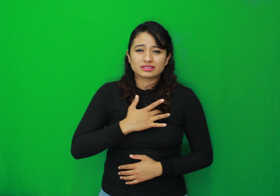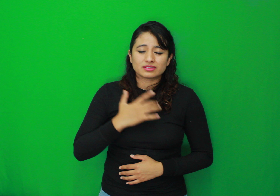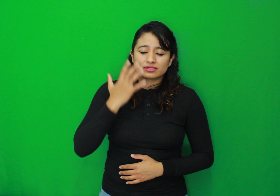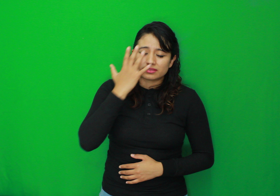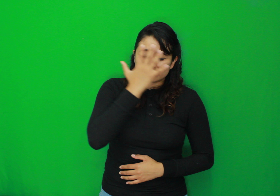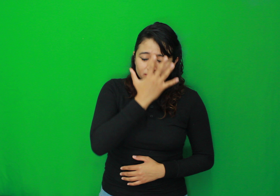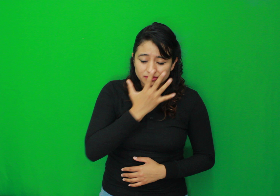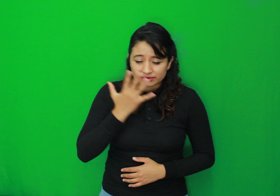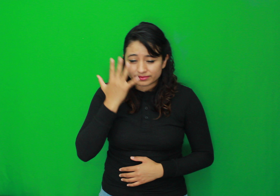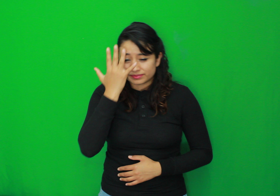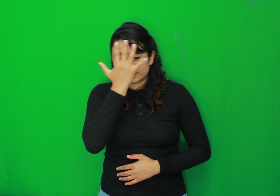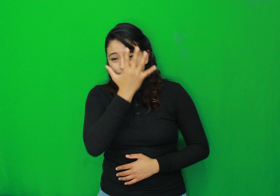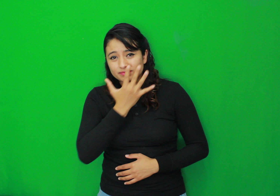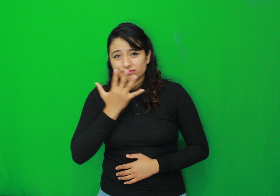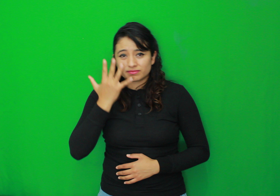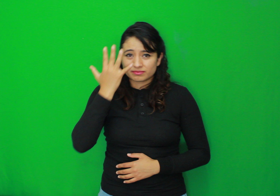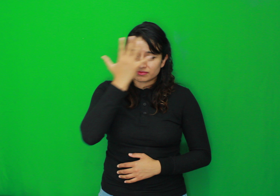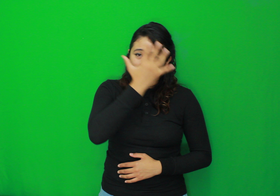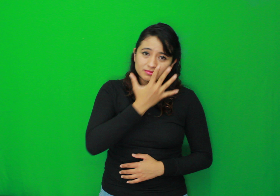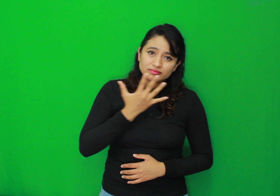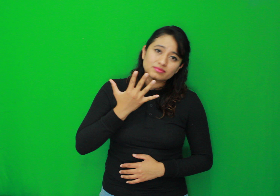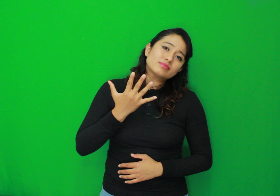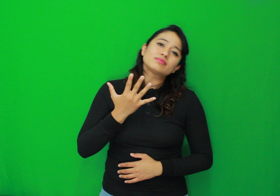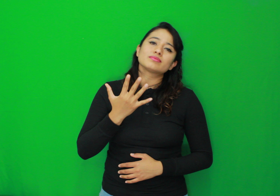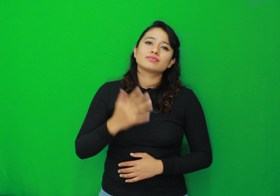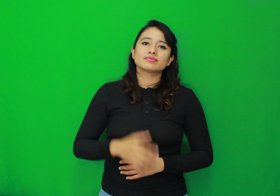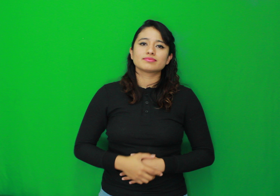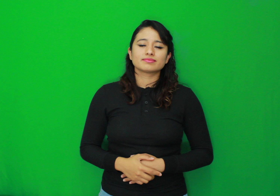mareado